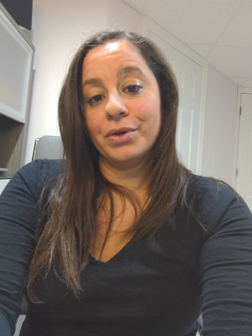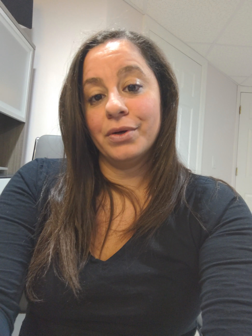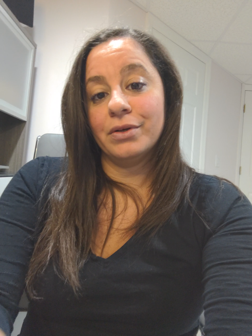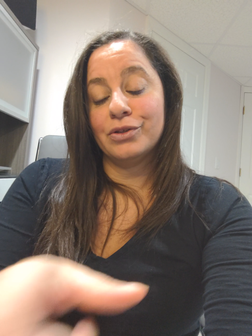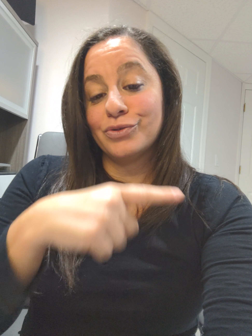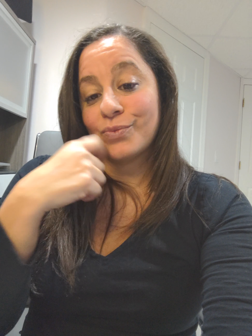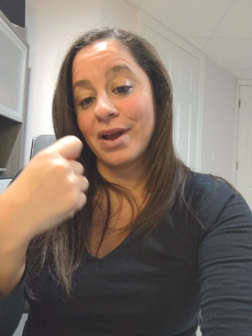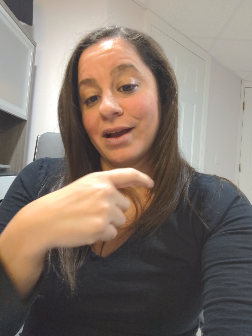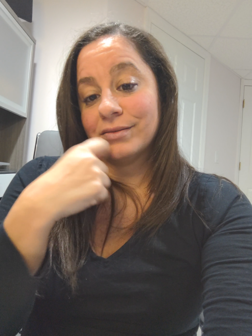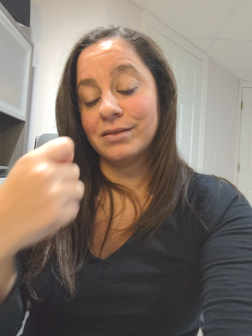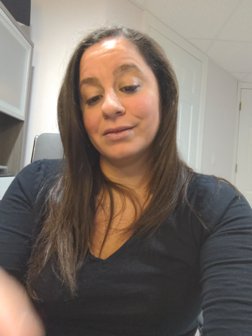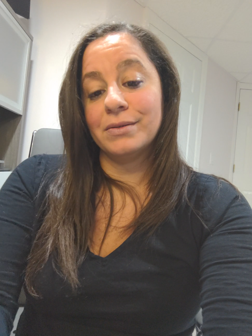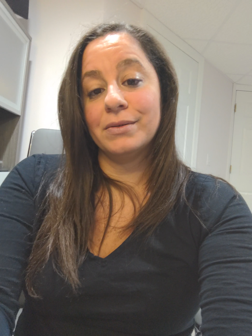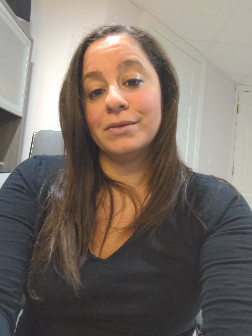dryer